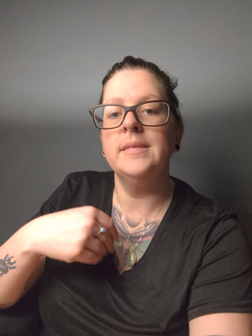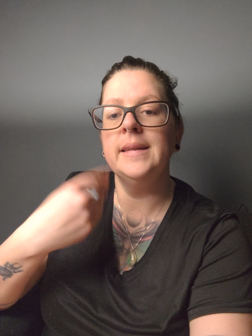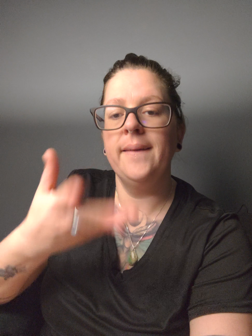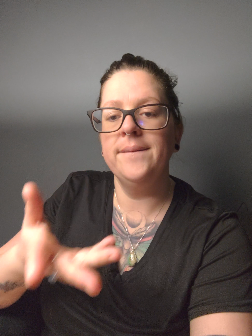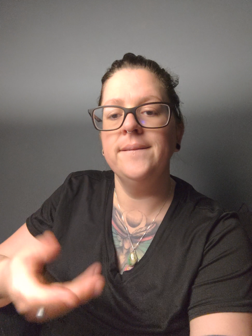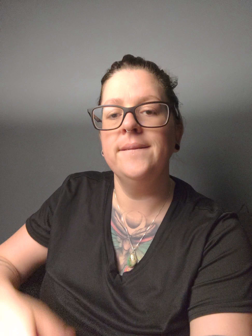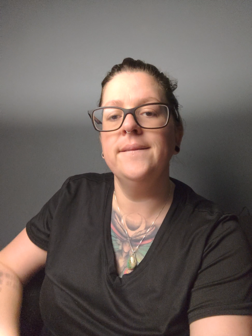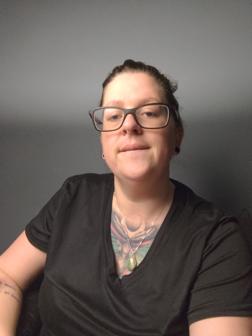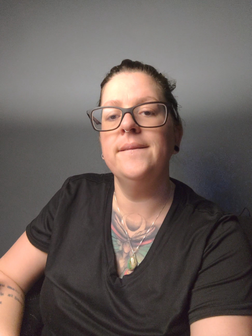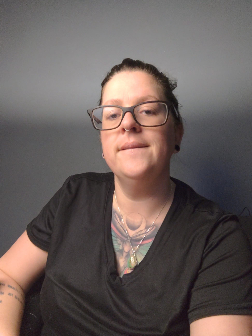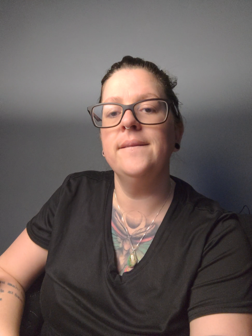give